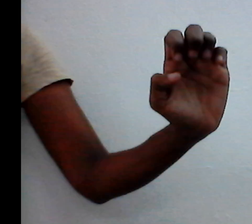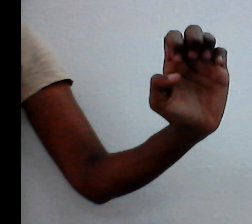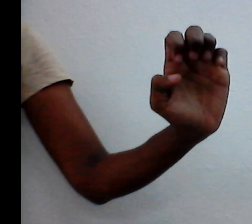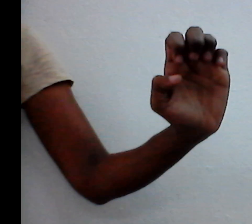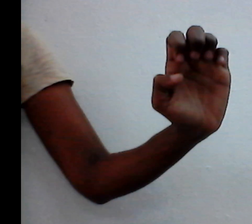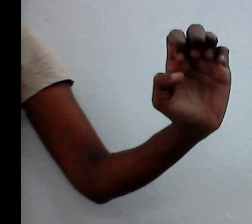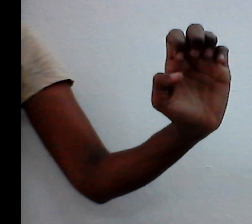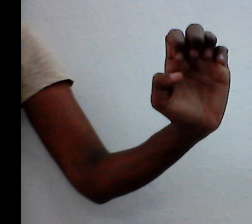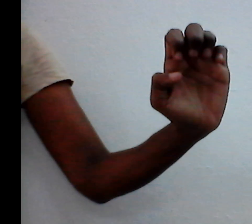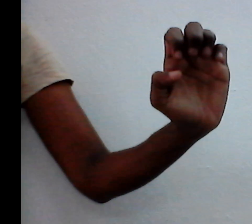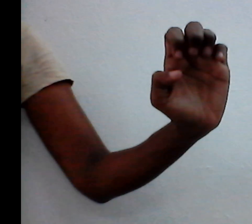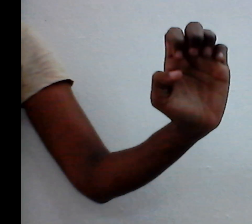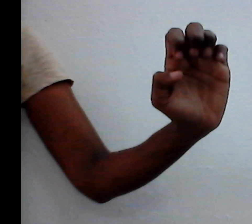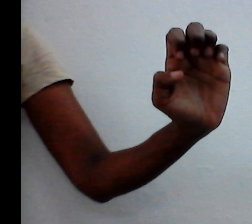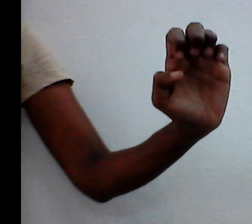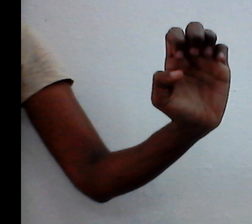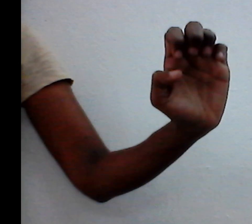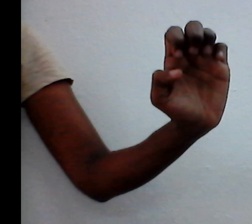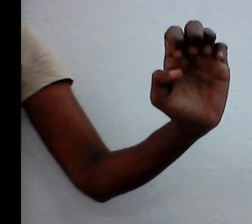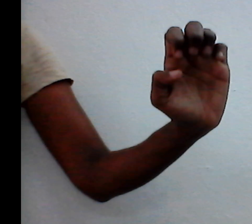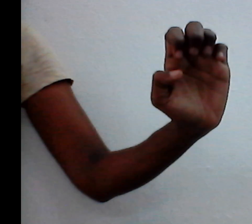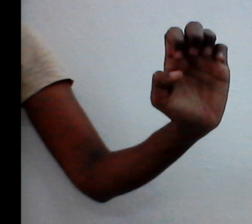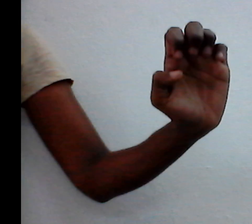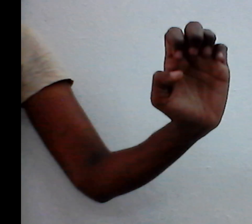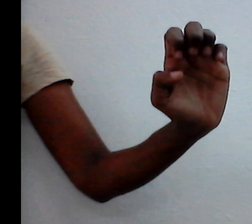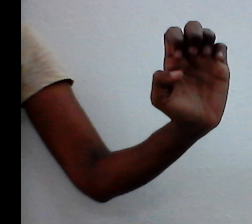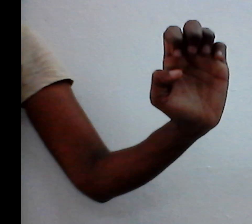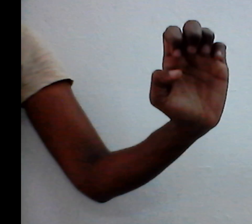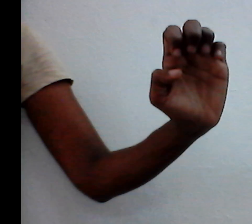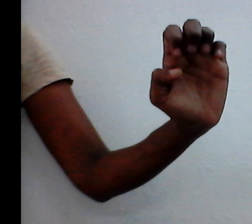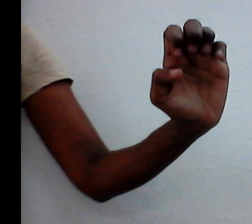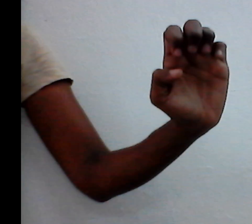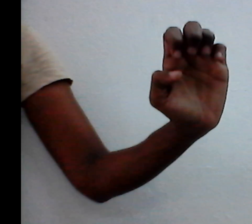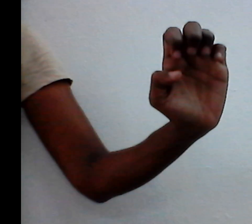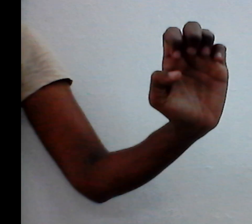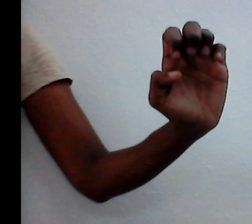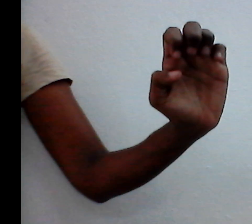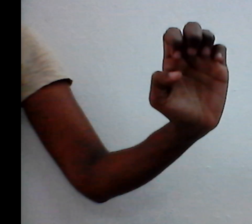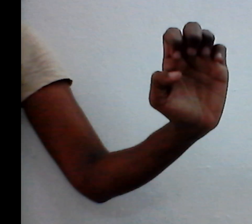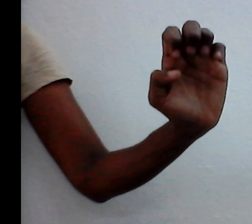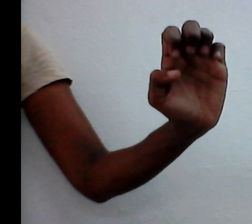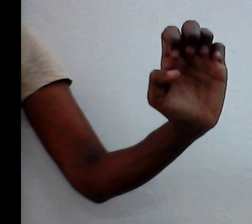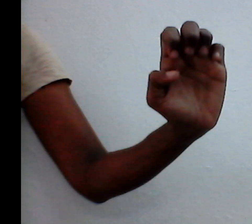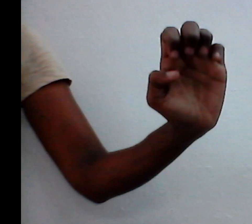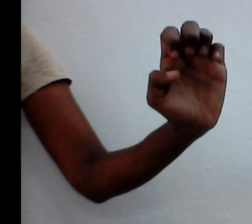ഇ